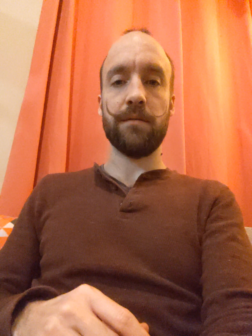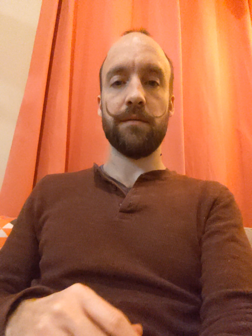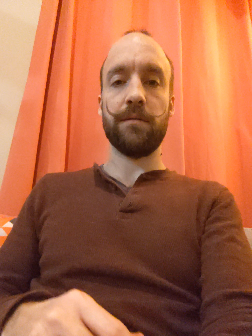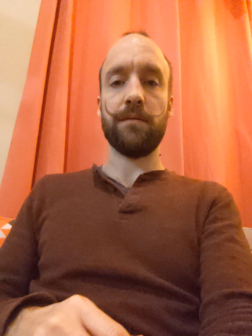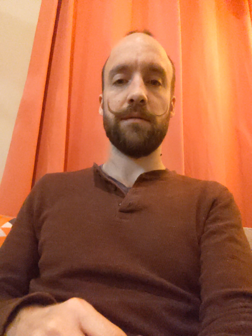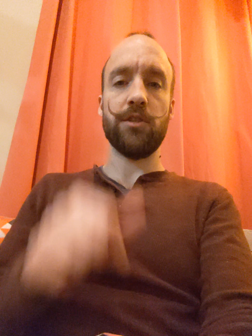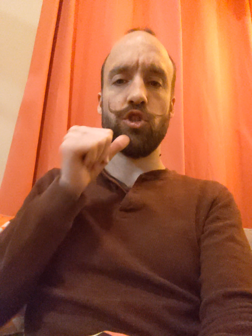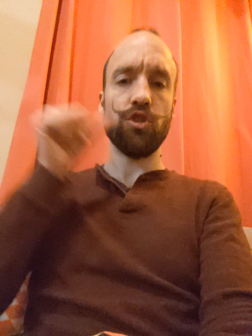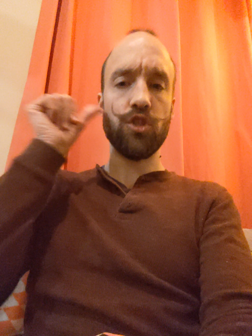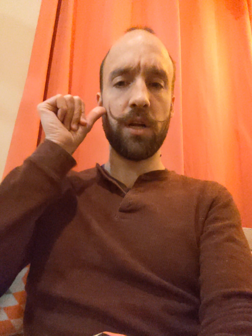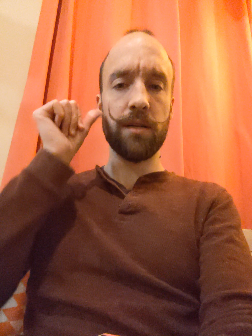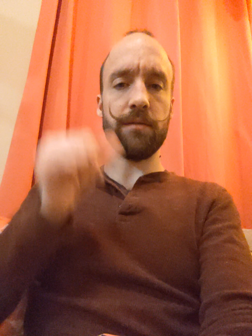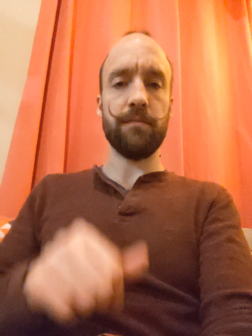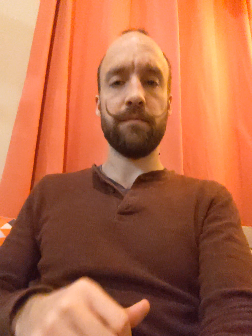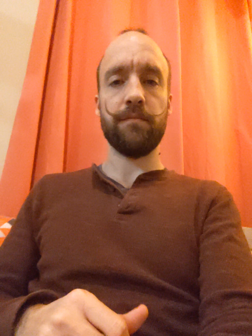yesterday